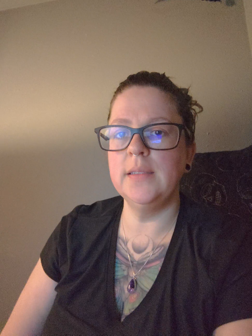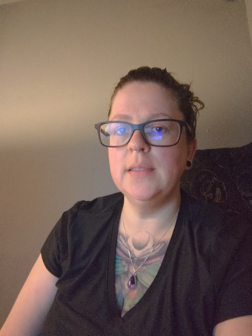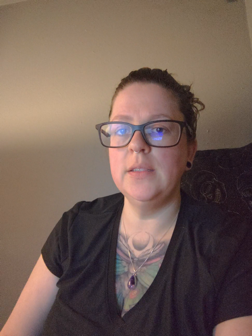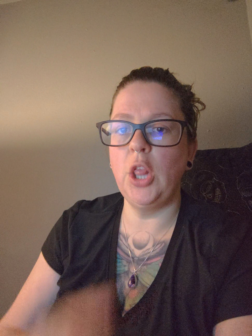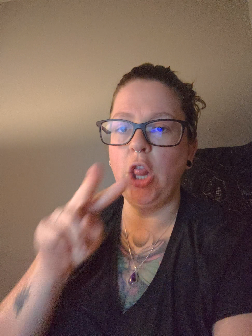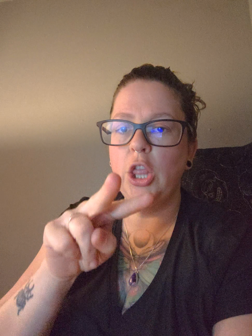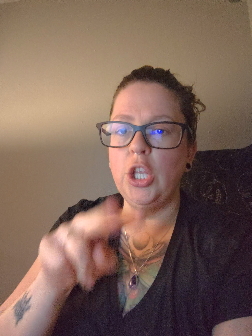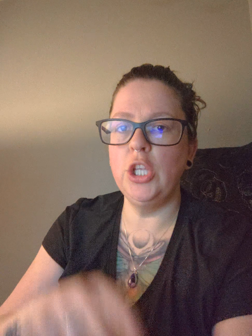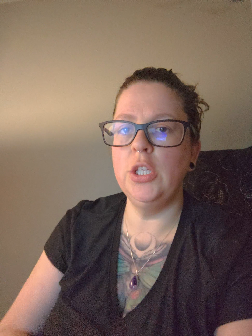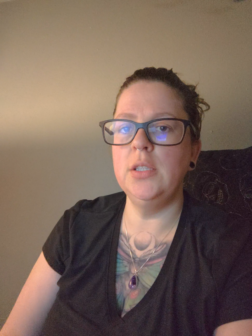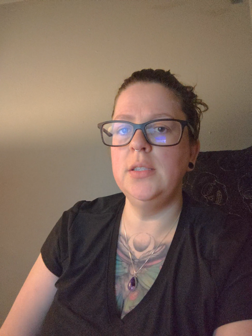look